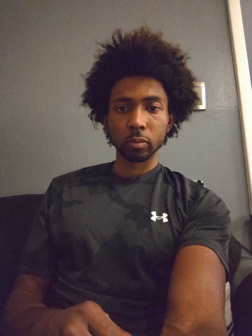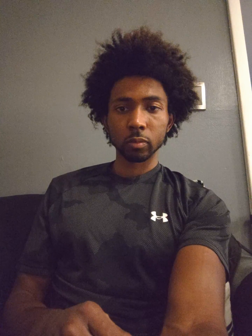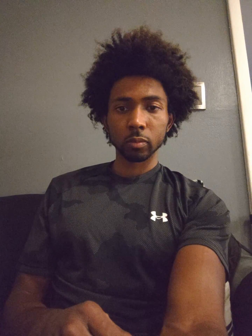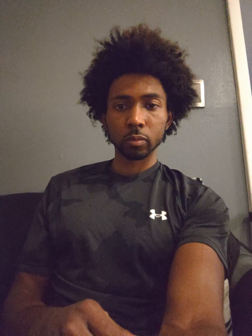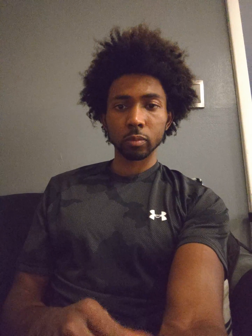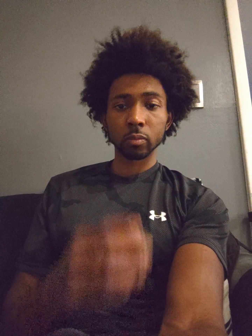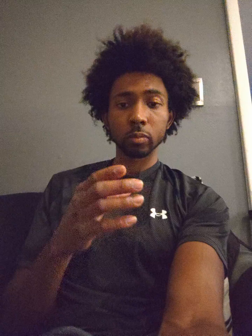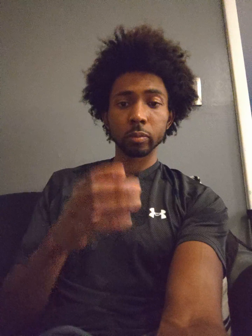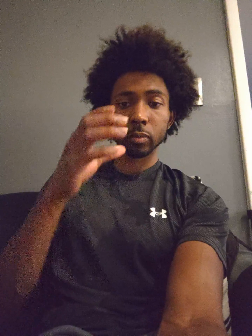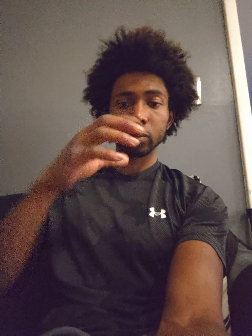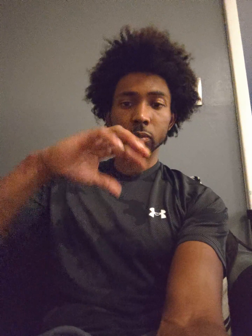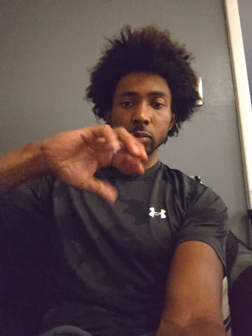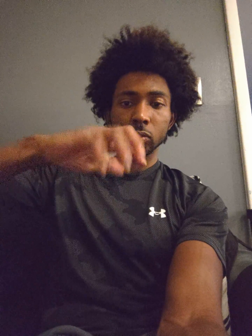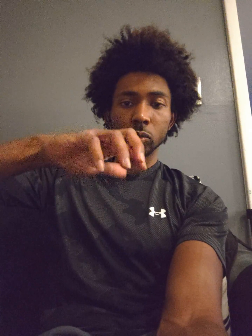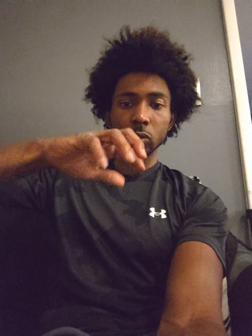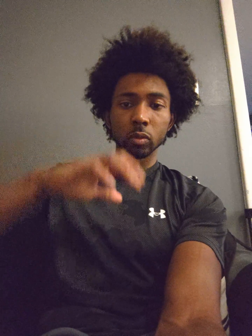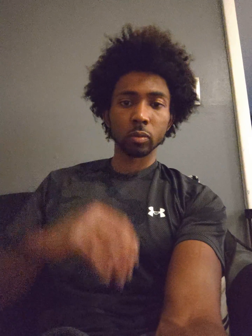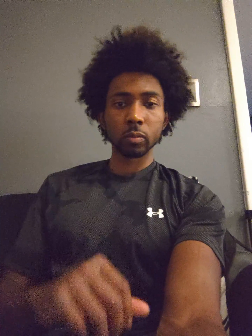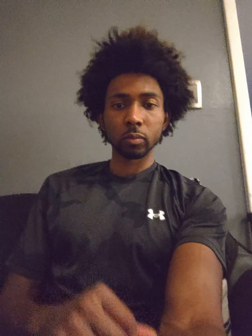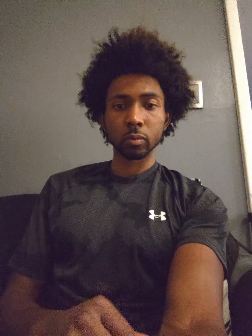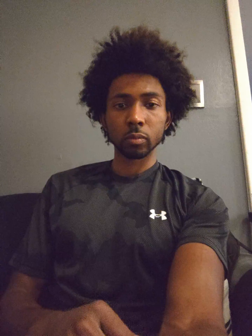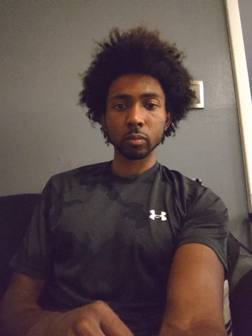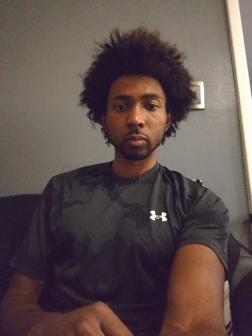jar